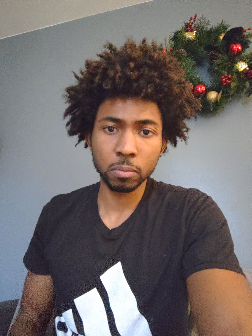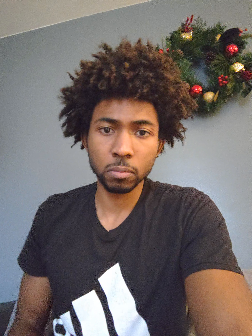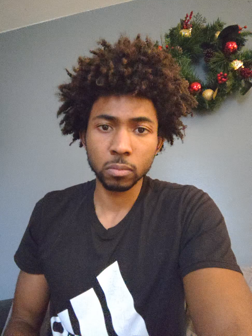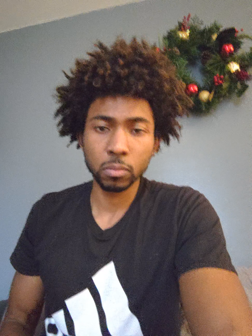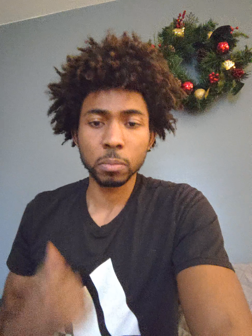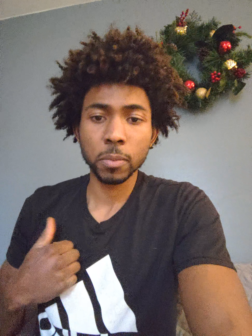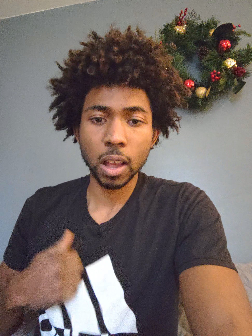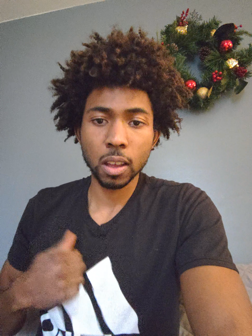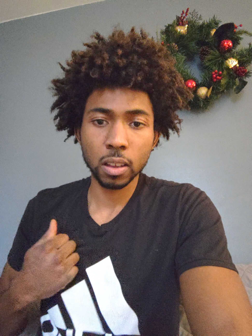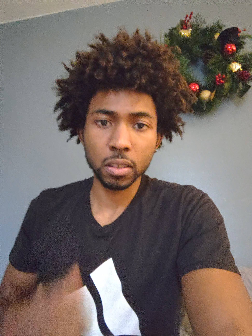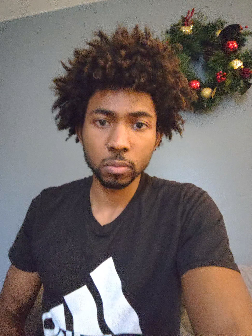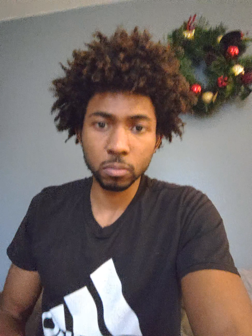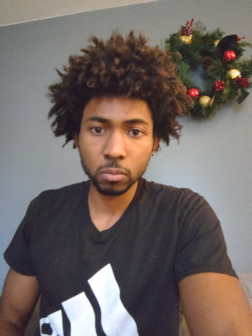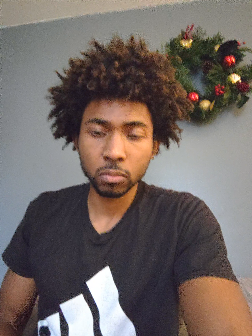bath